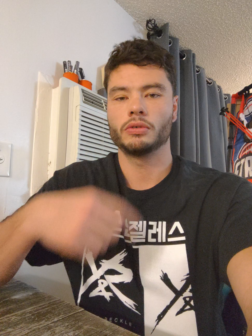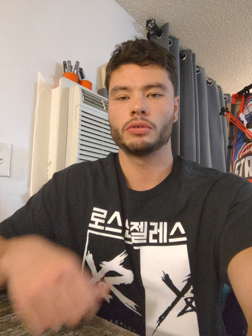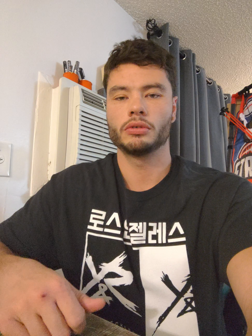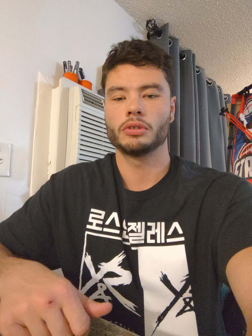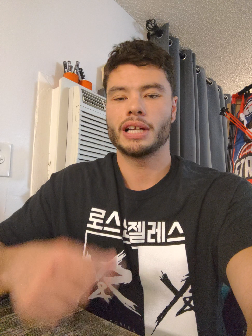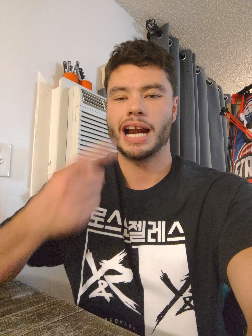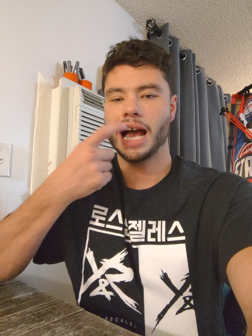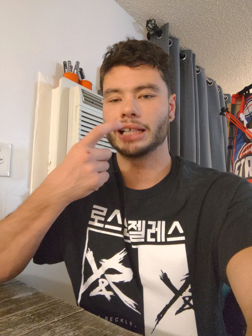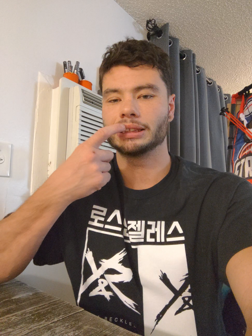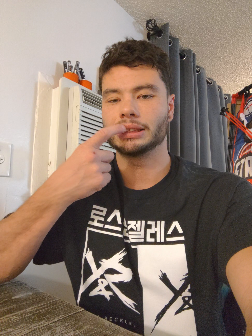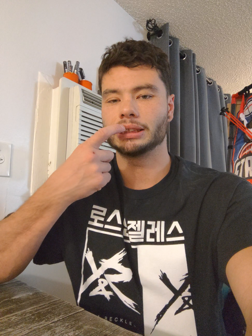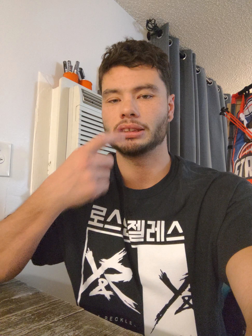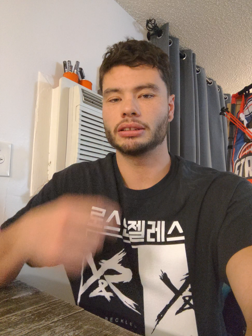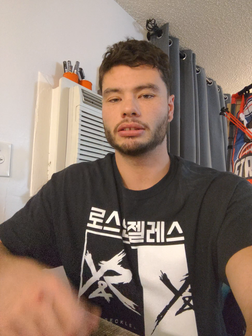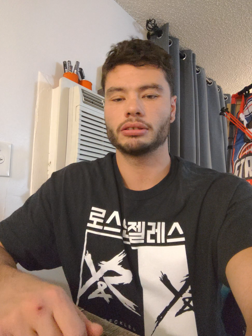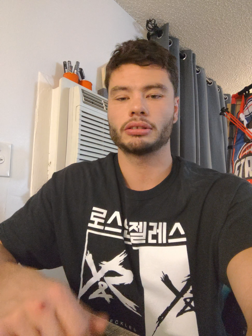window